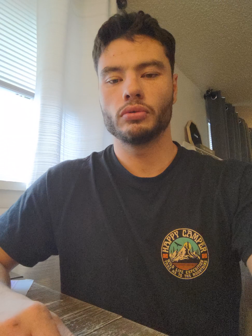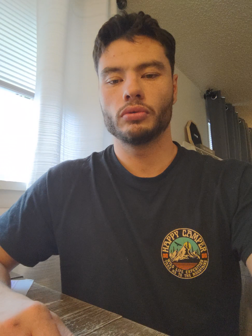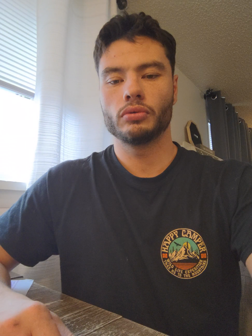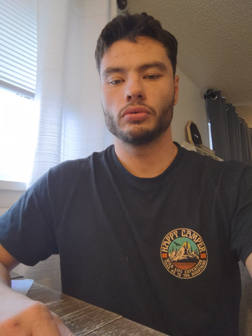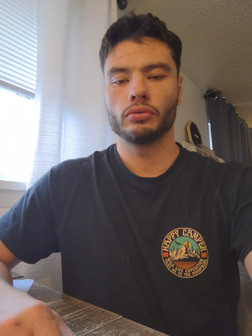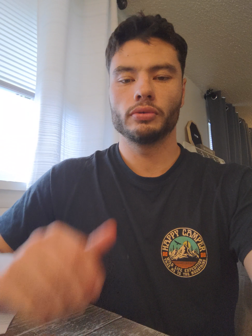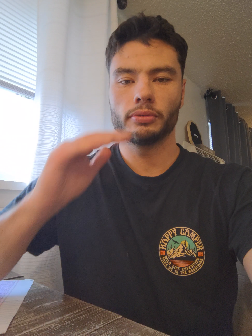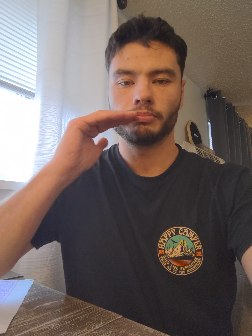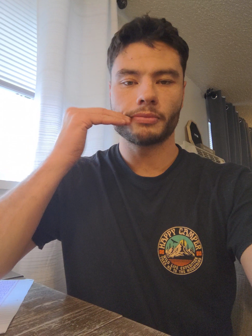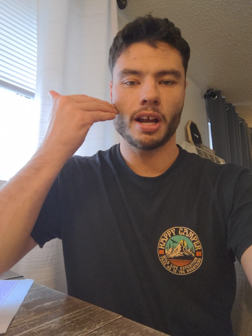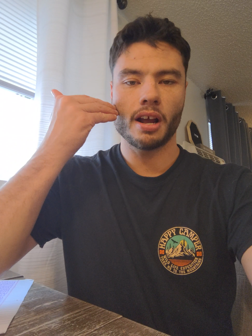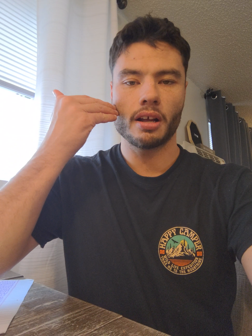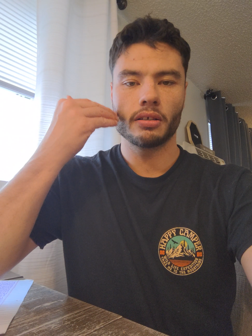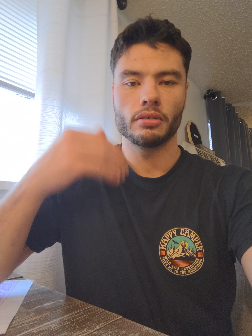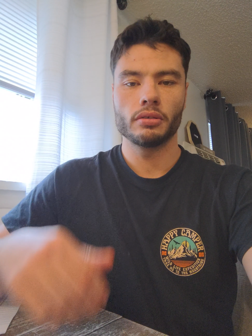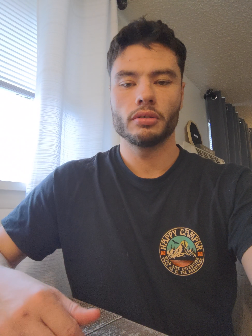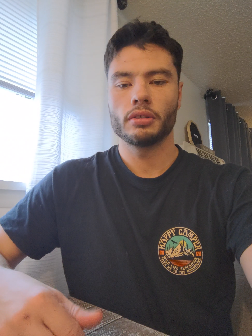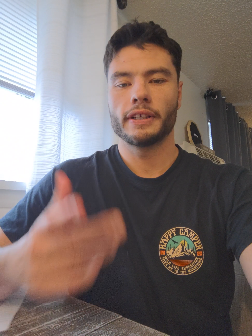smile